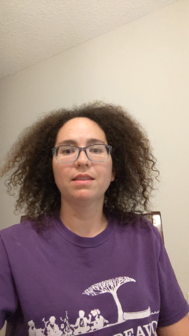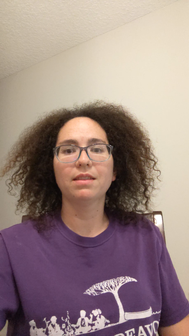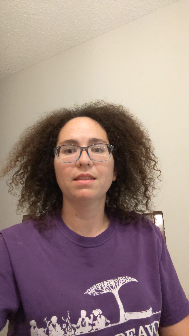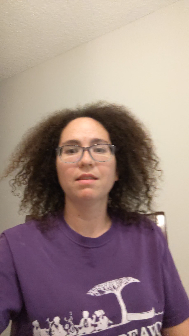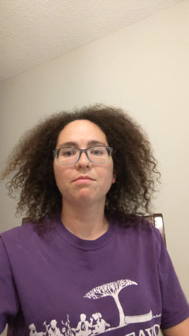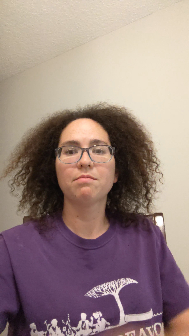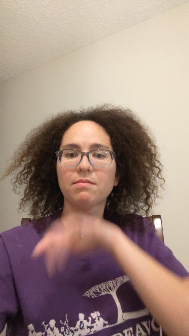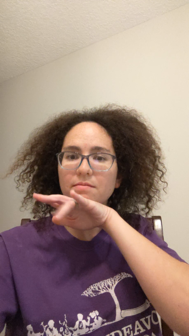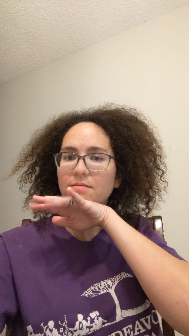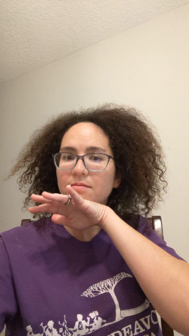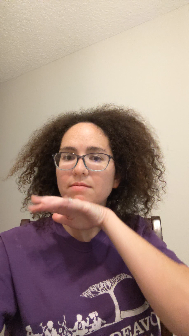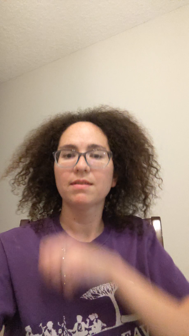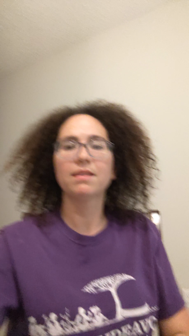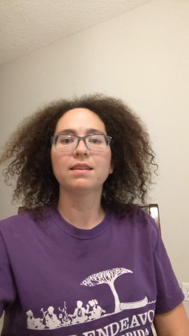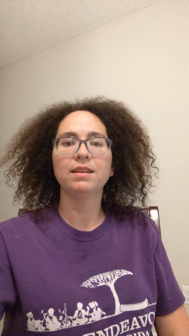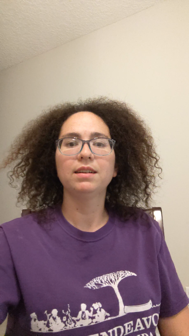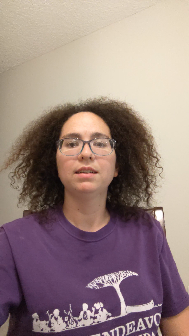naughty